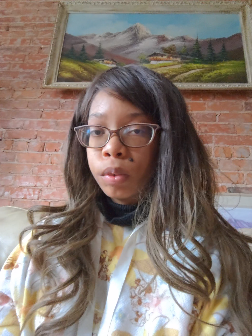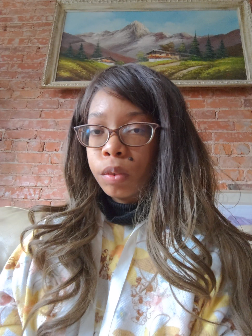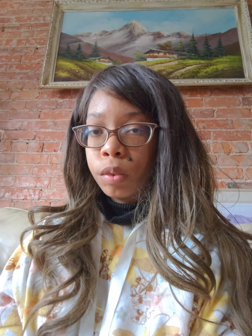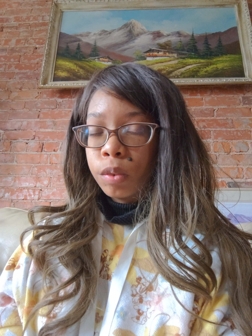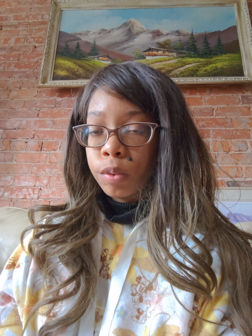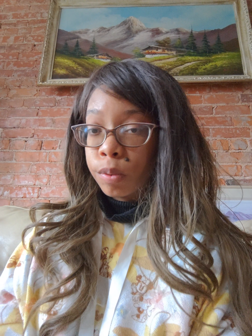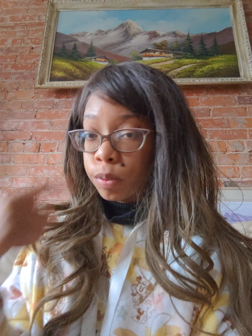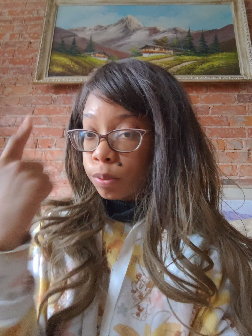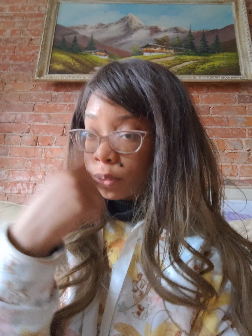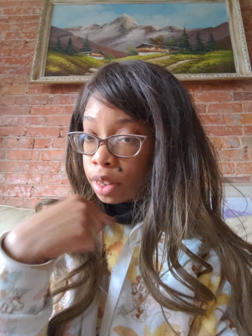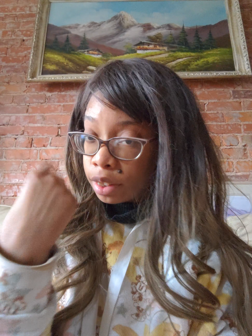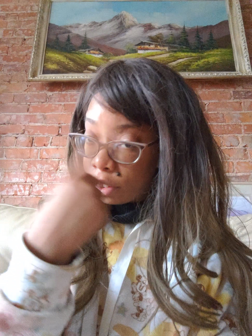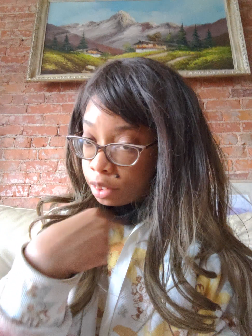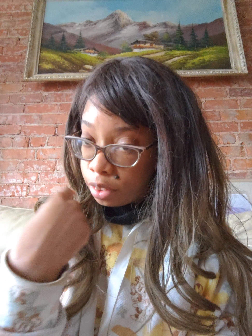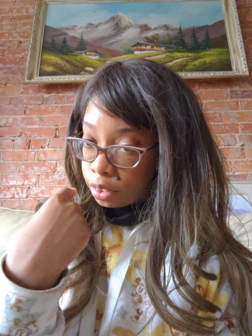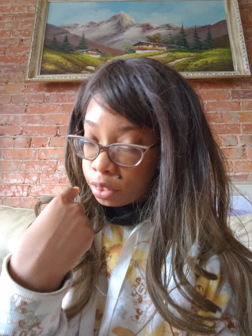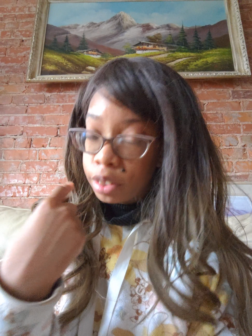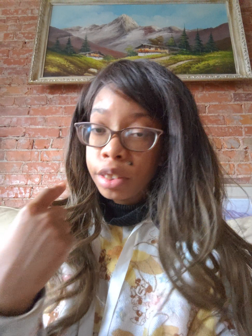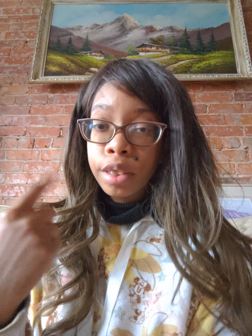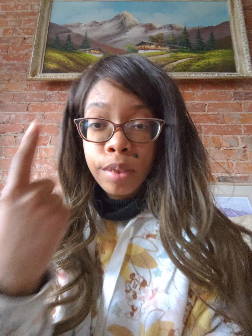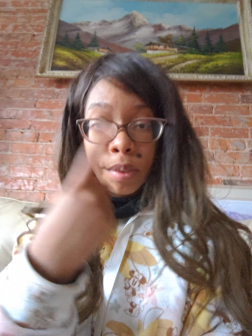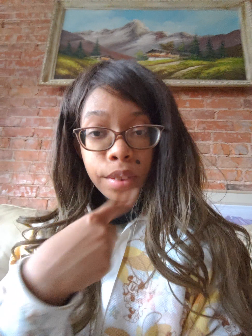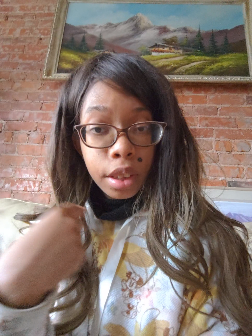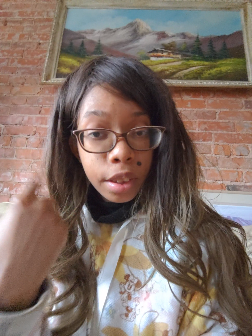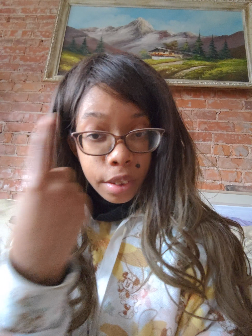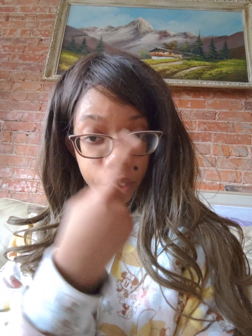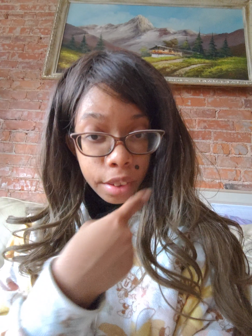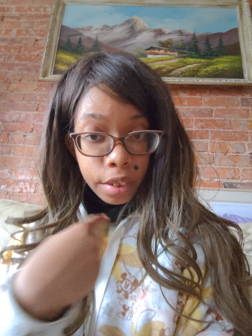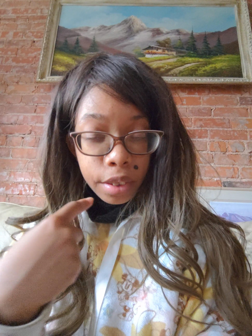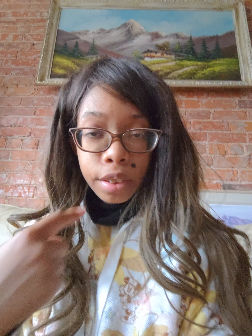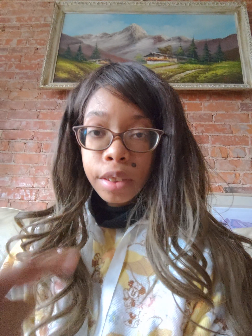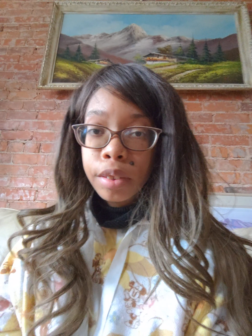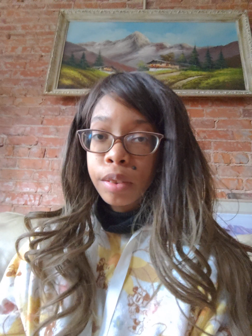face